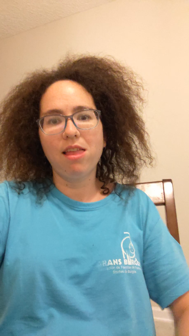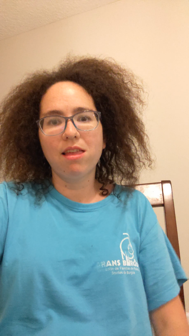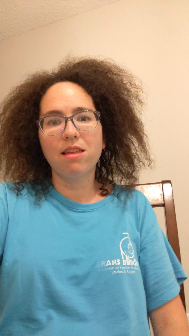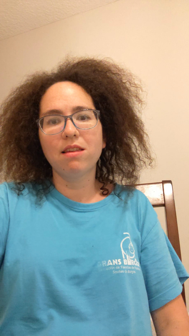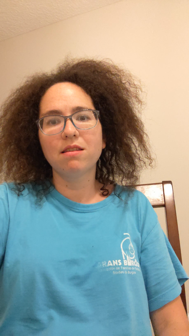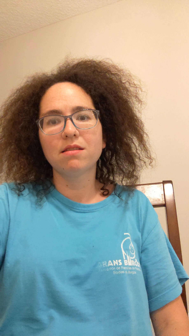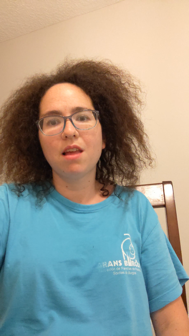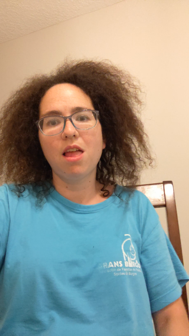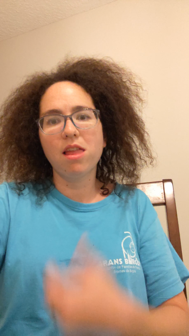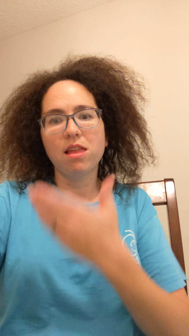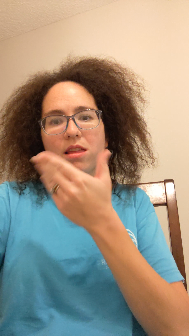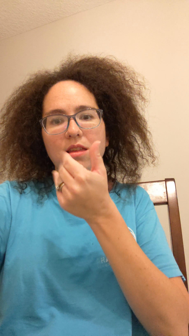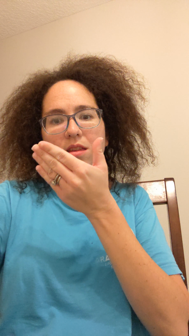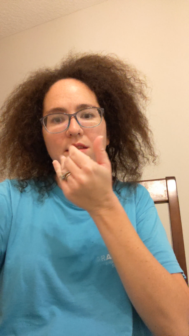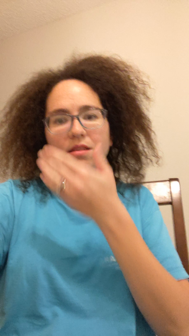butterfly